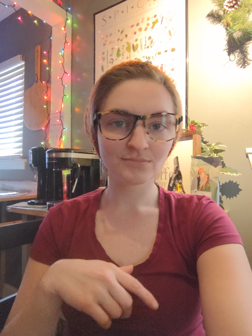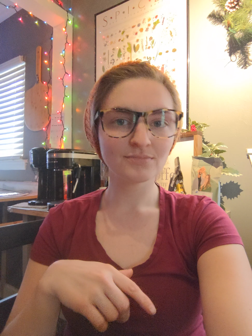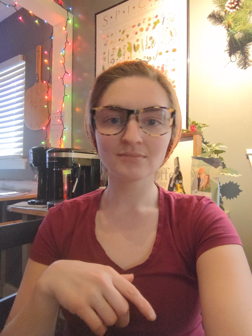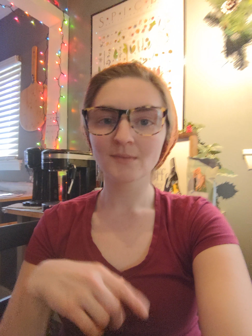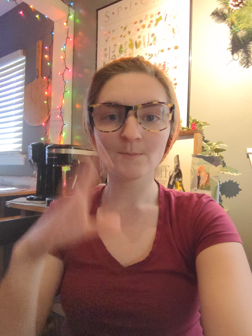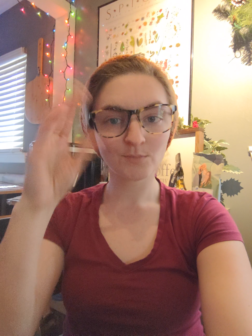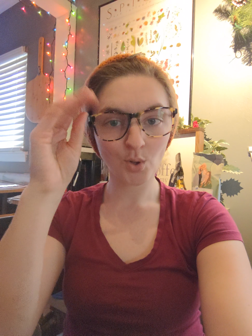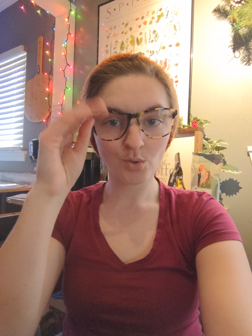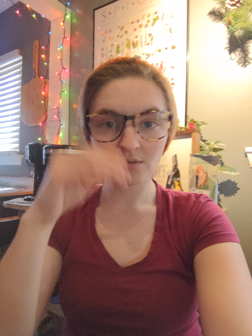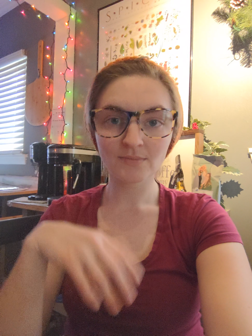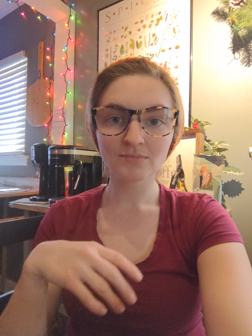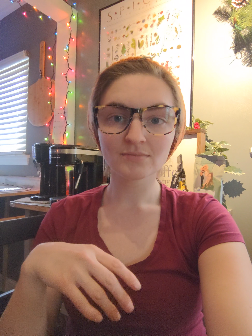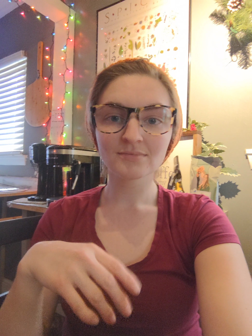boy